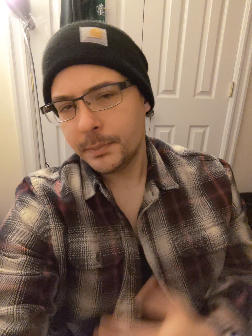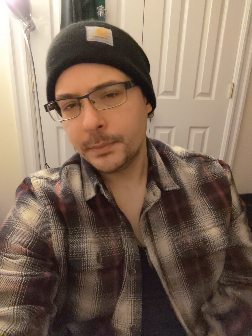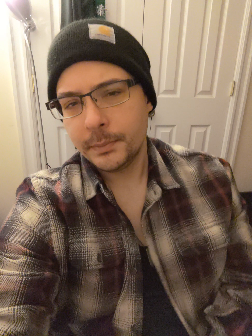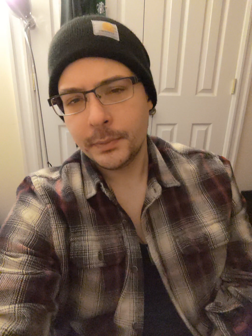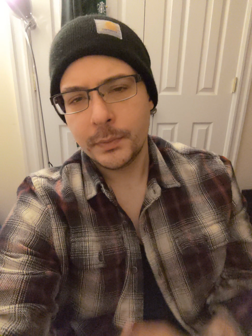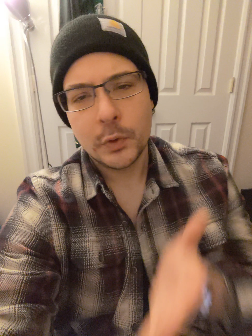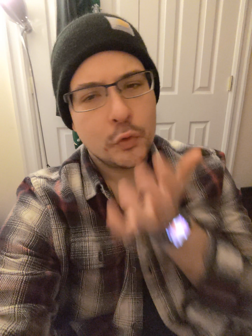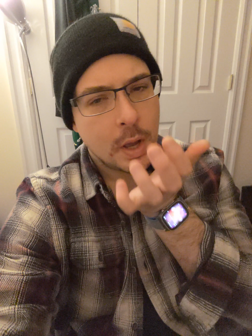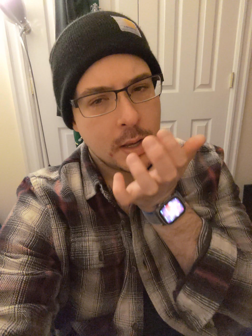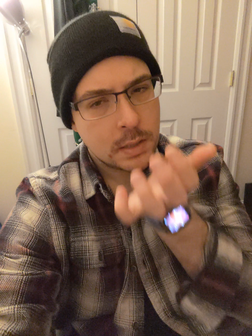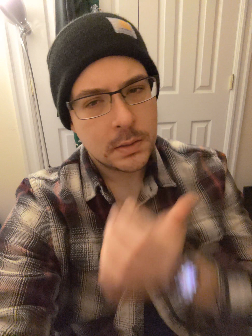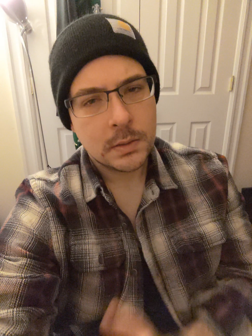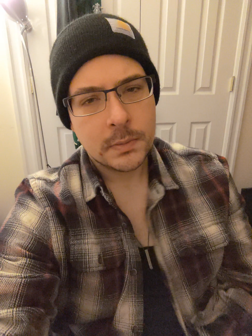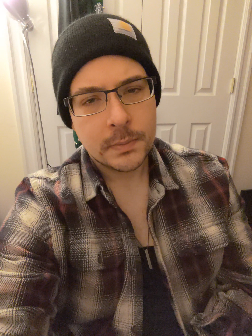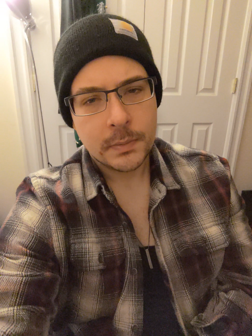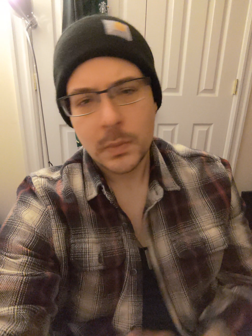grass